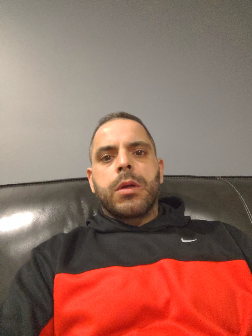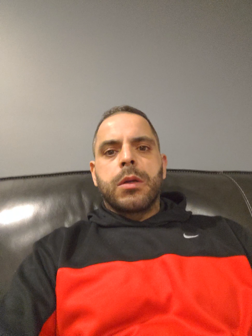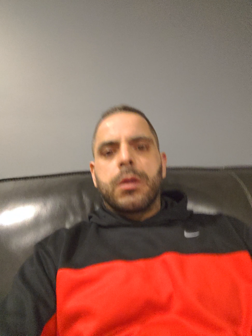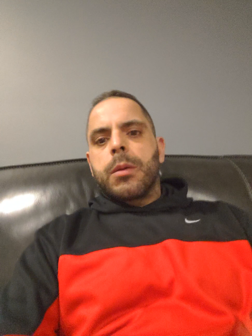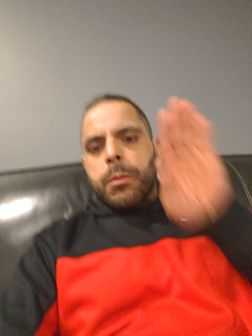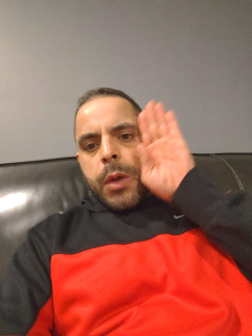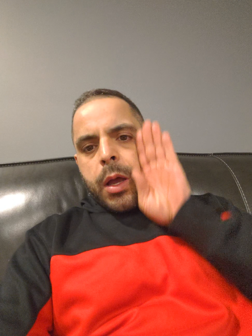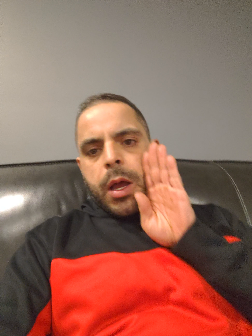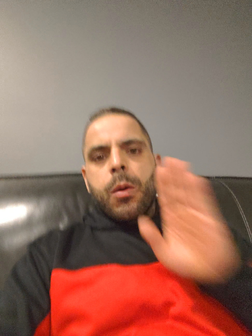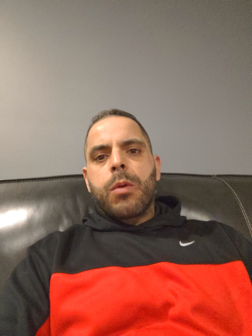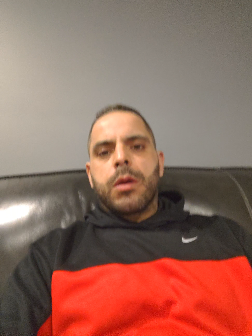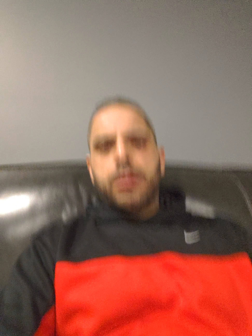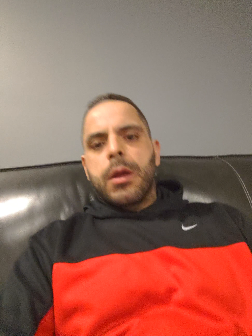brown